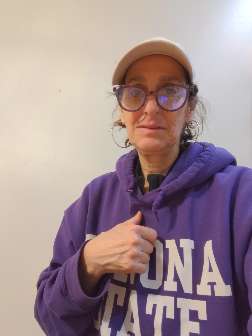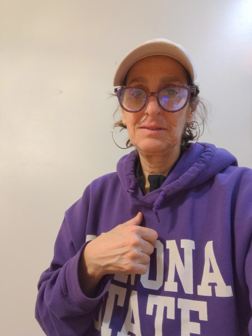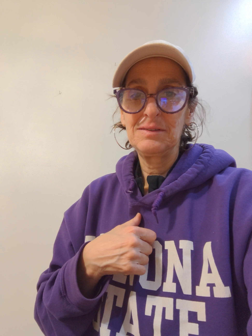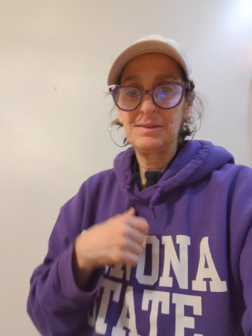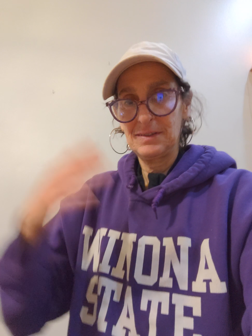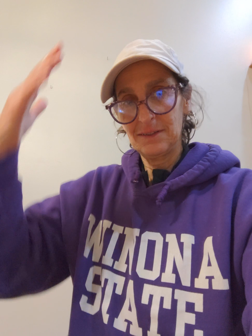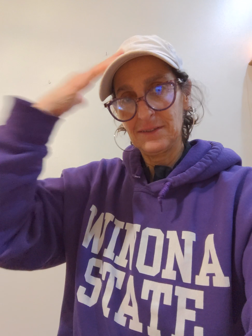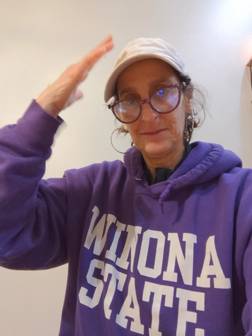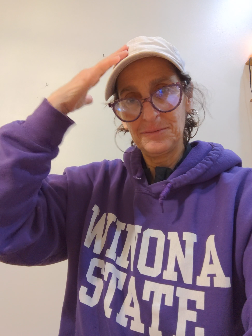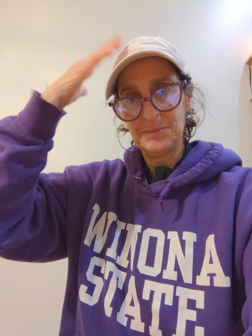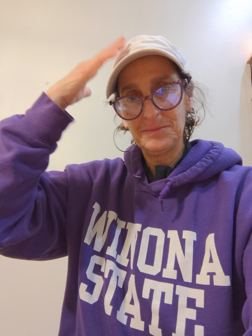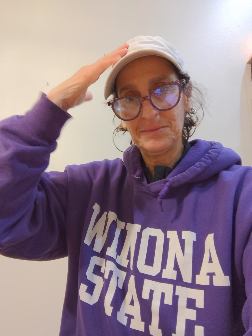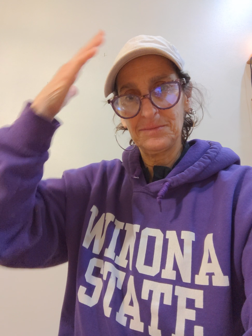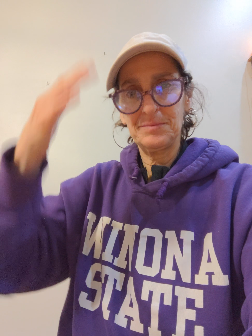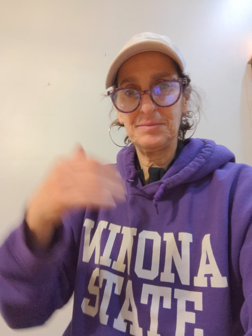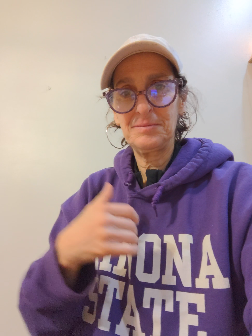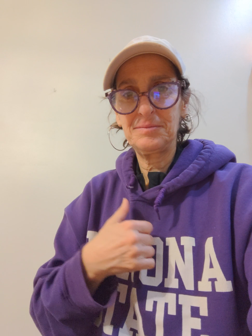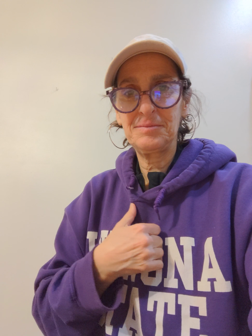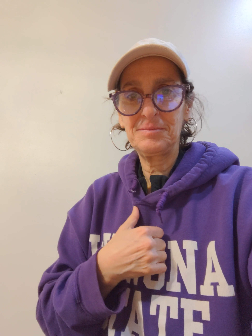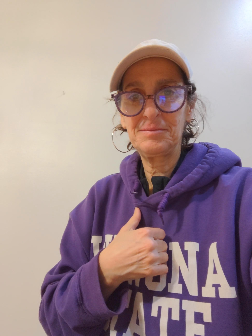hat